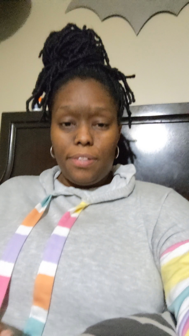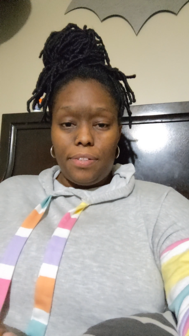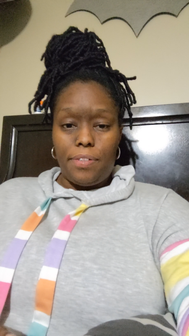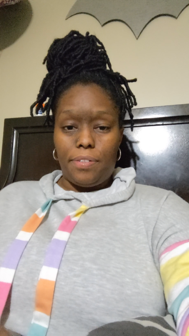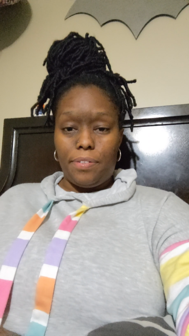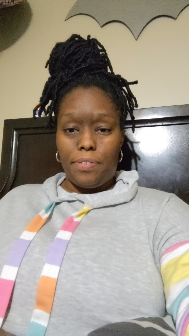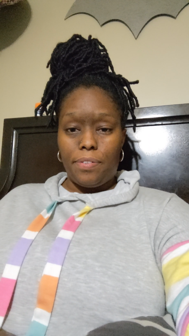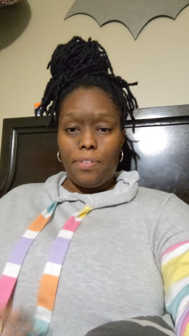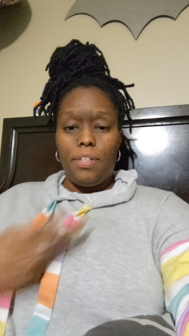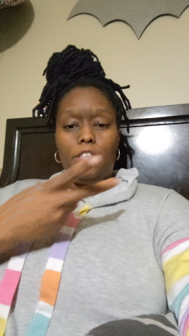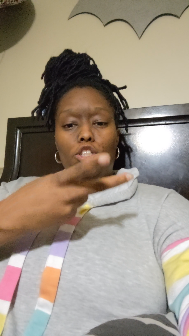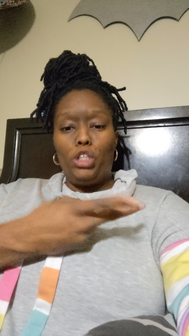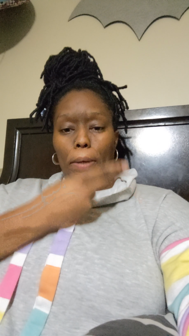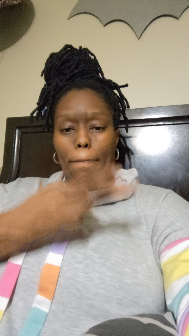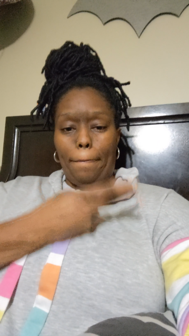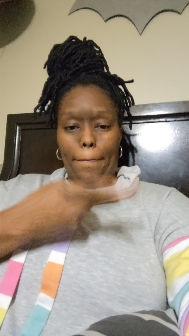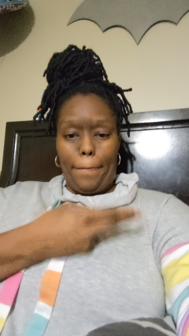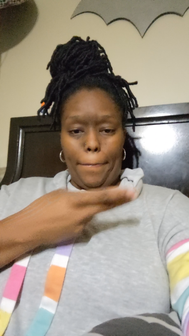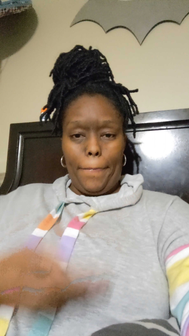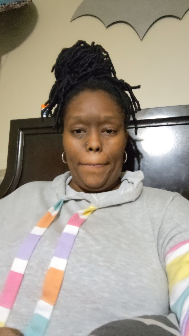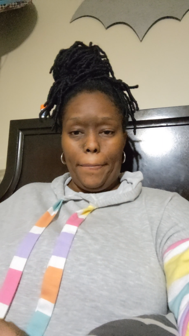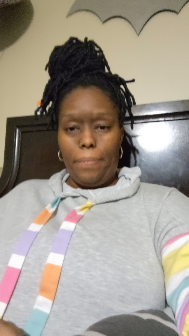sheep